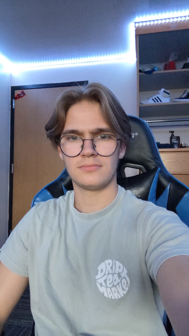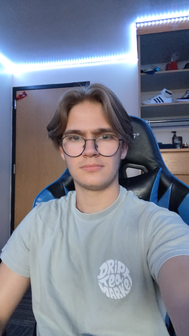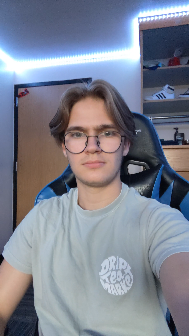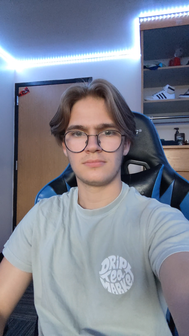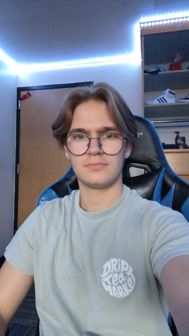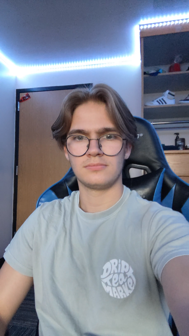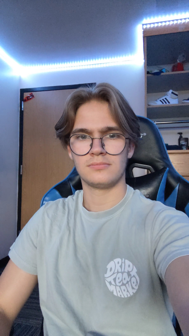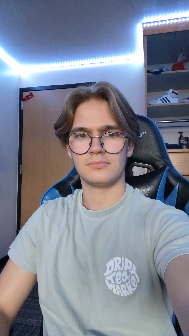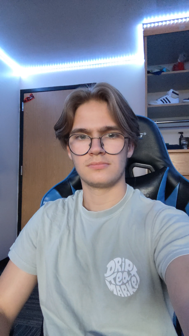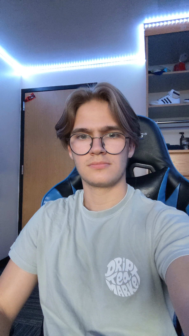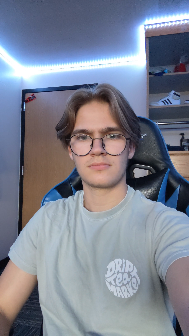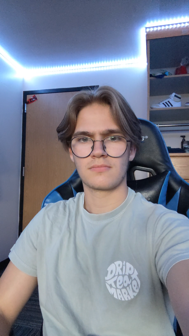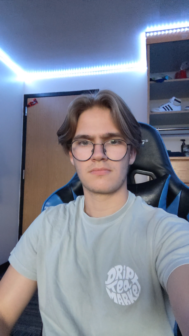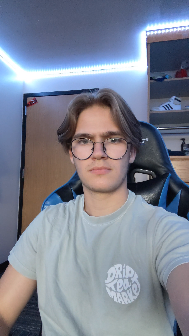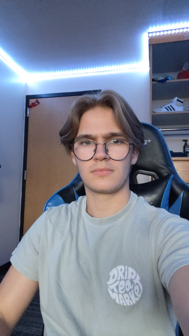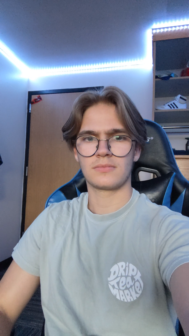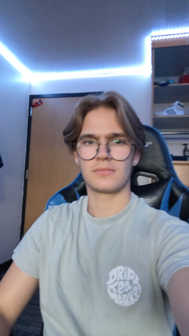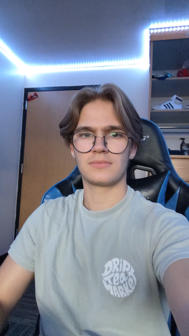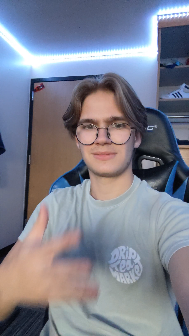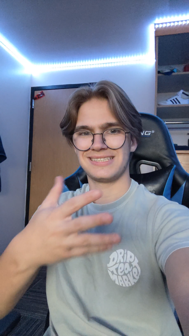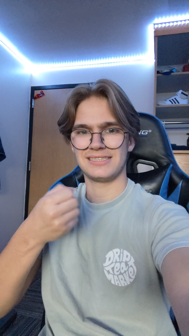get